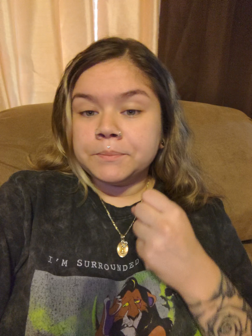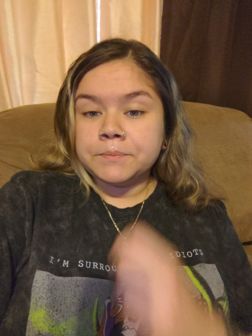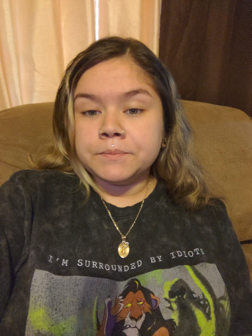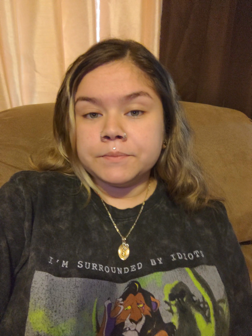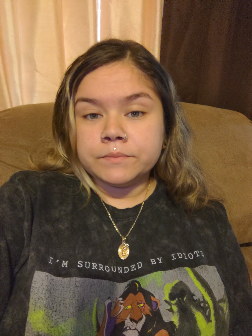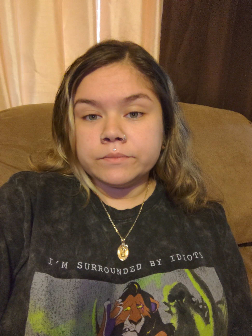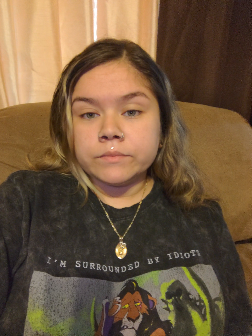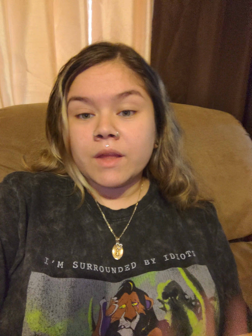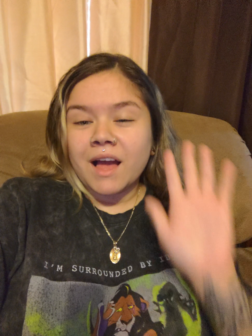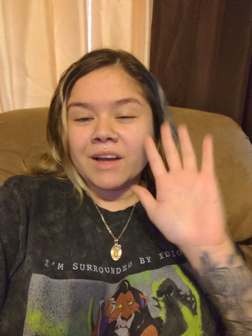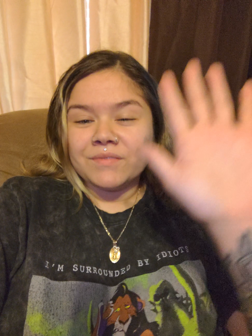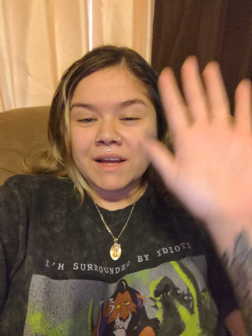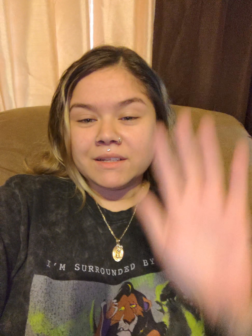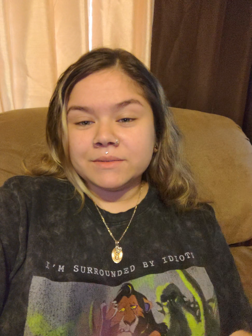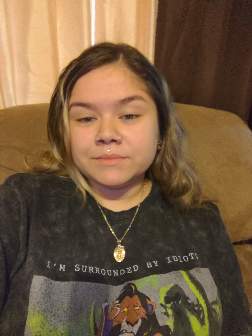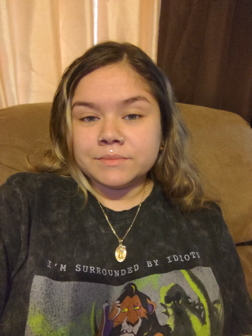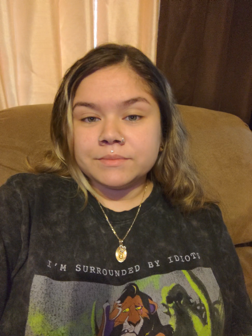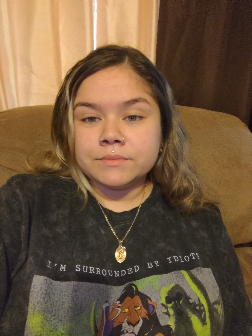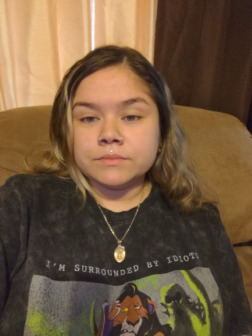give me five